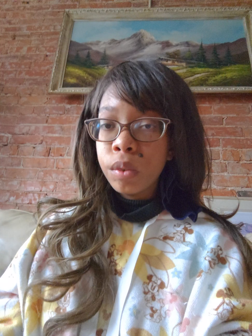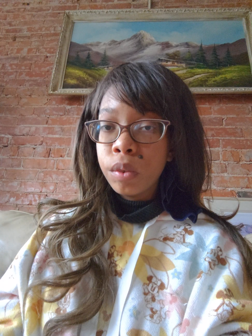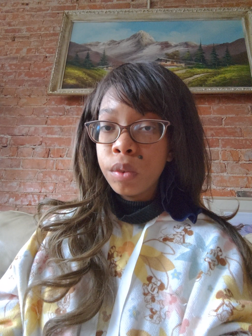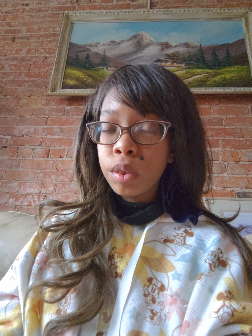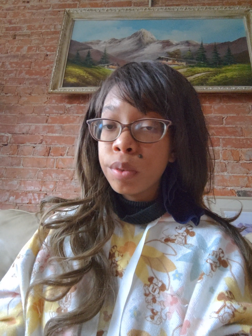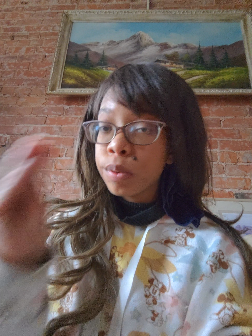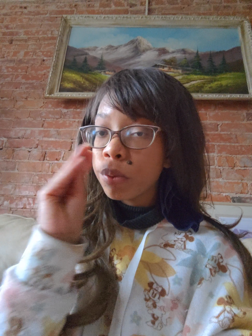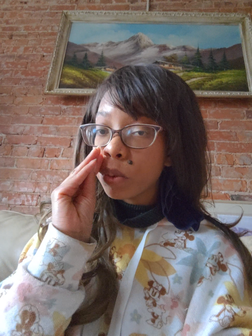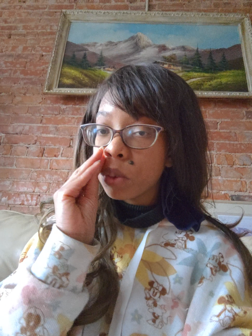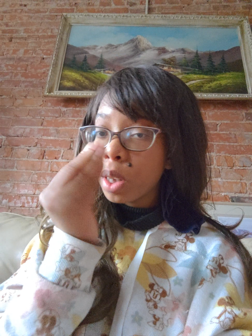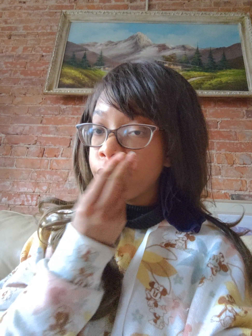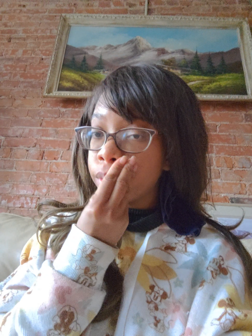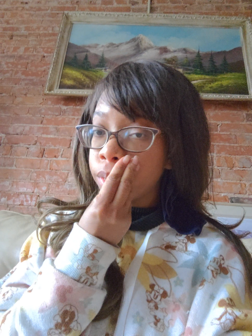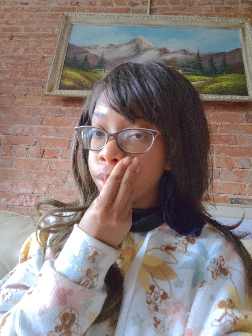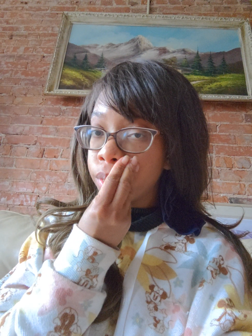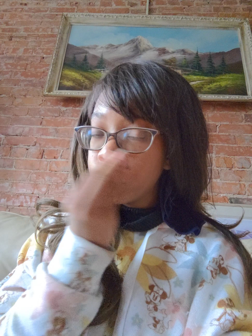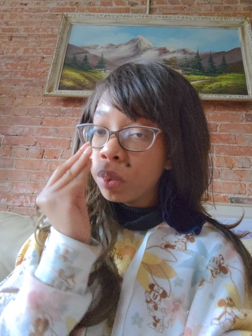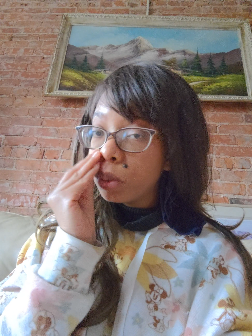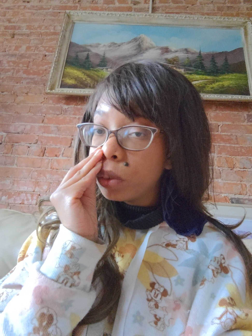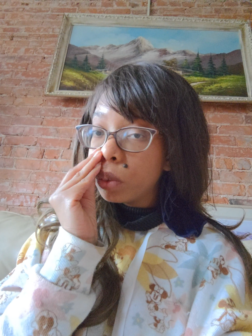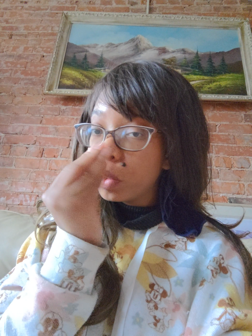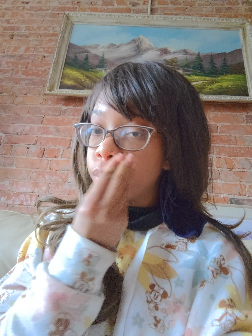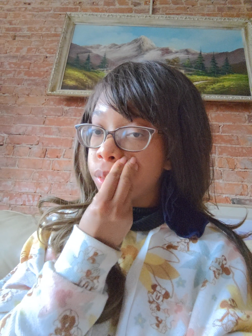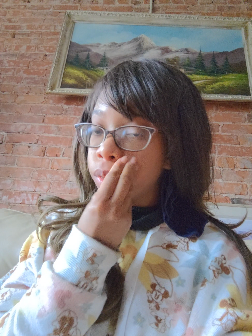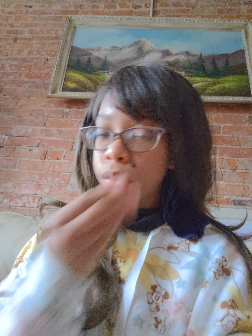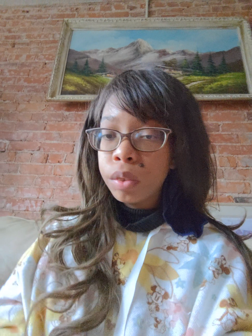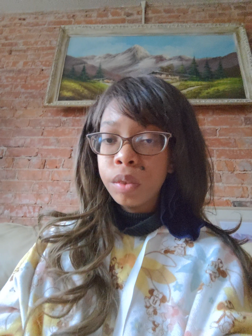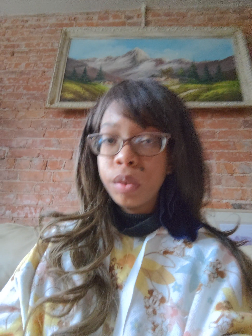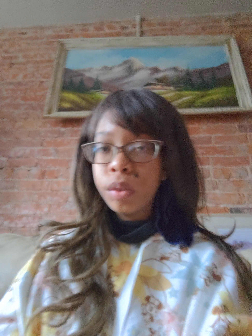flower